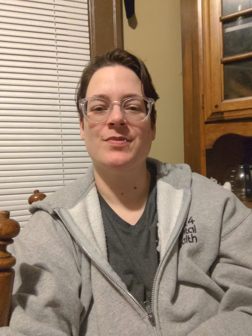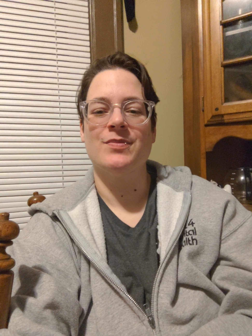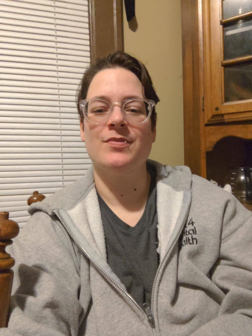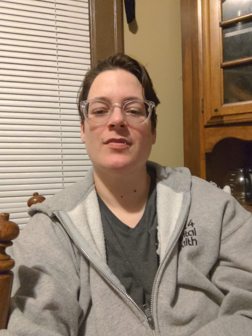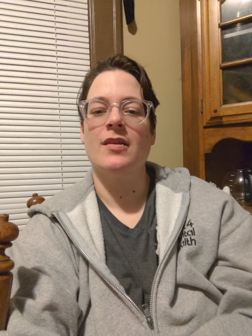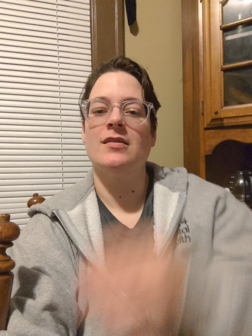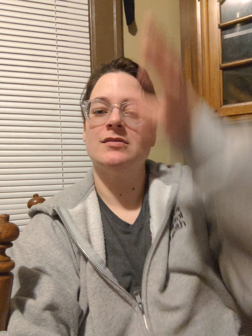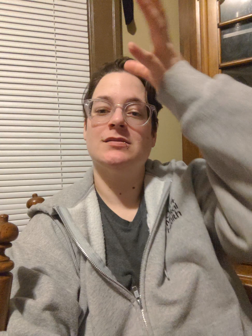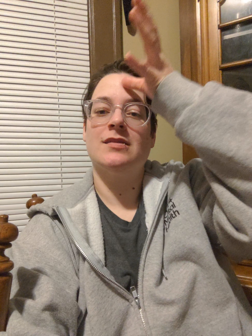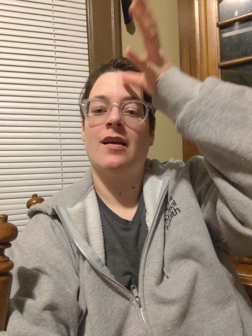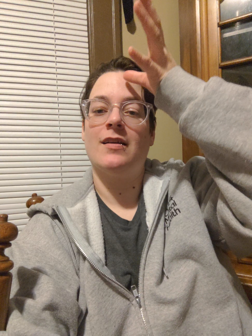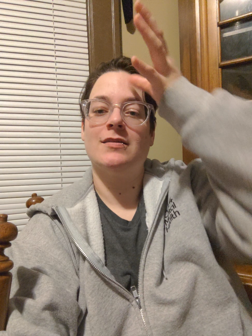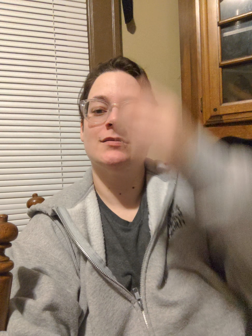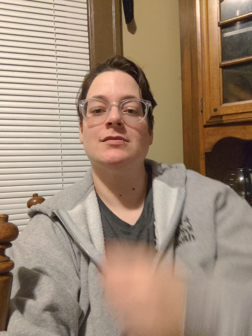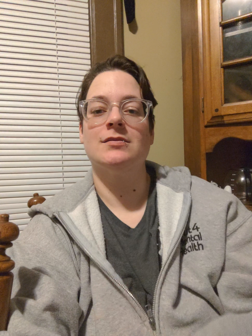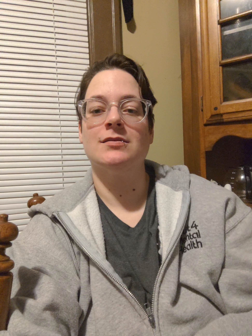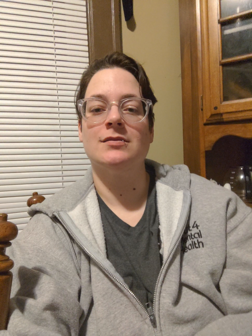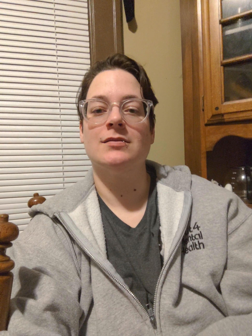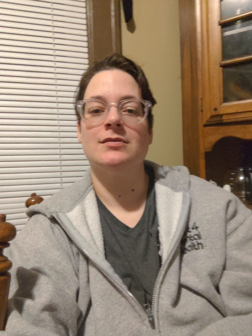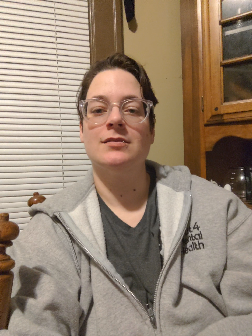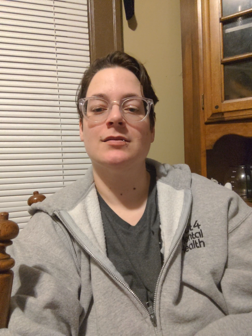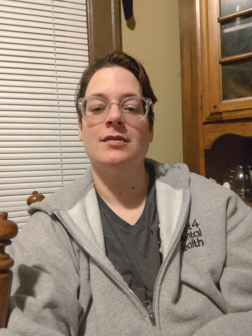dad